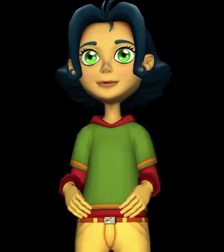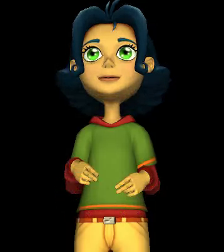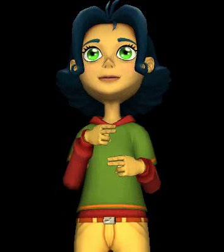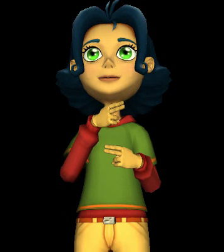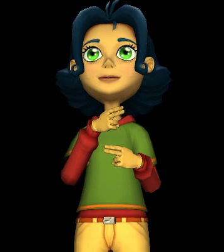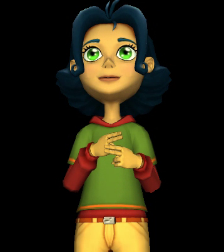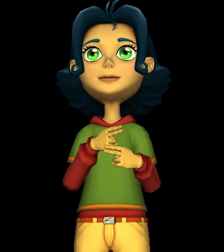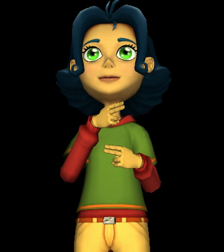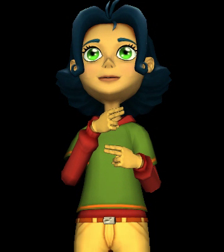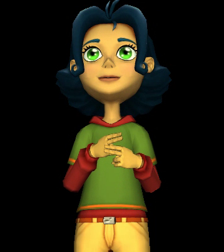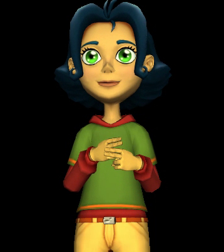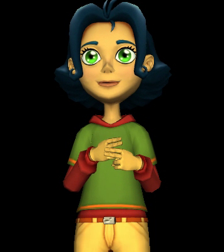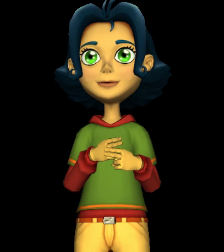لقب